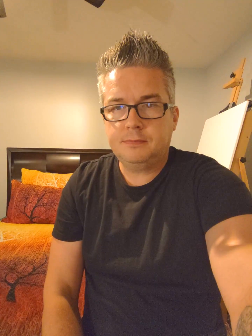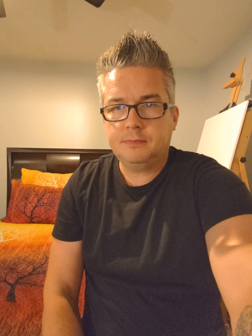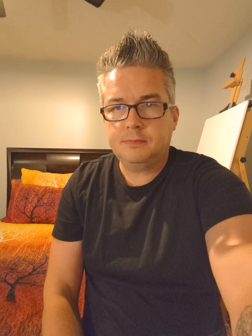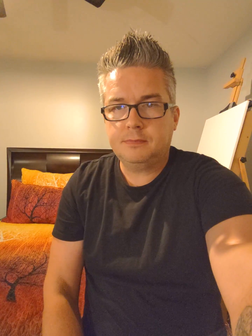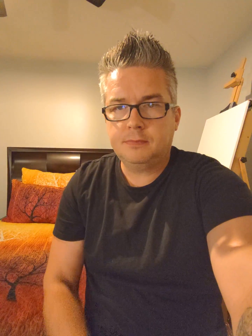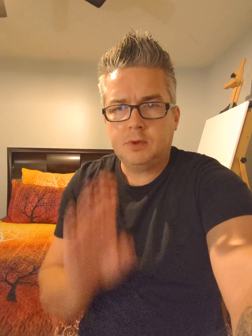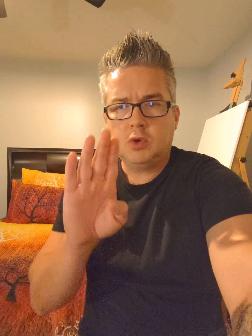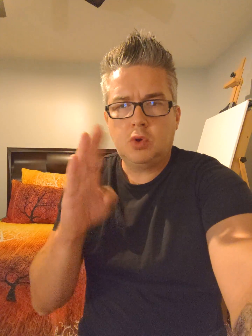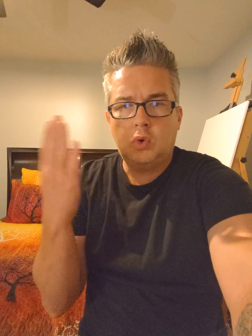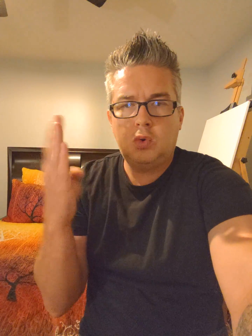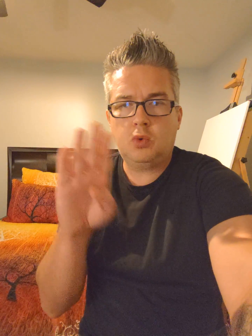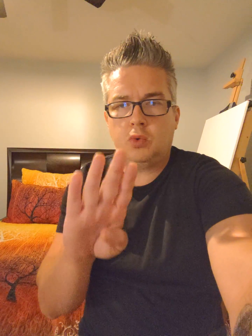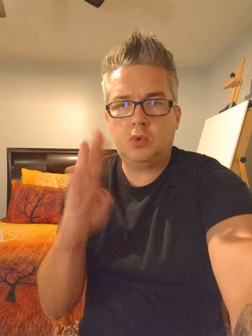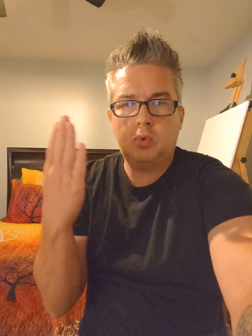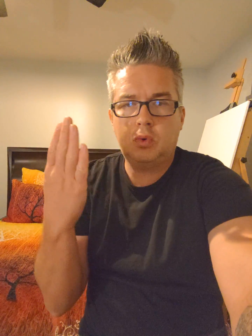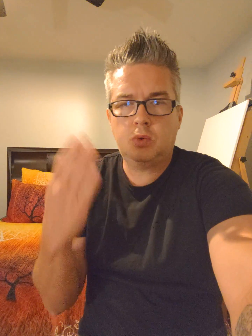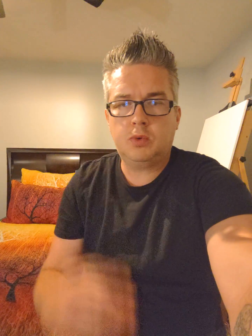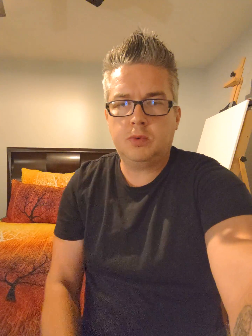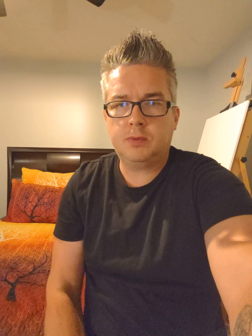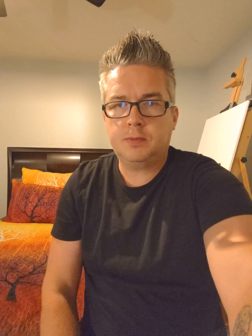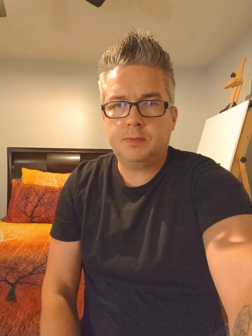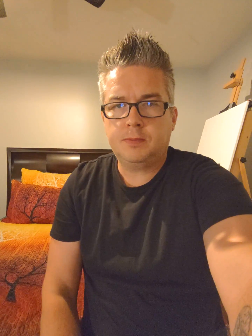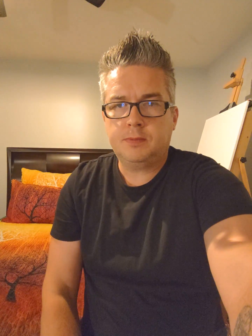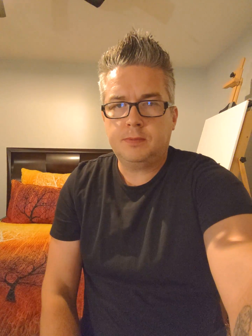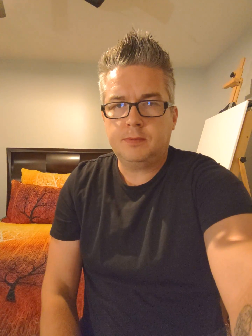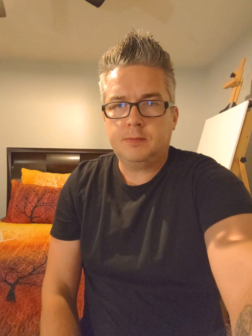door